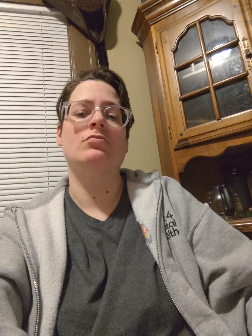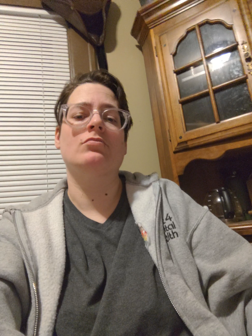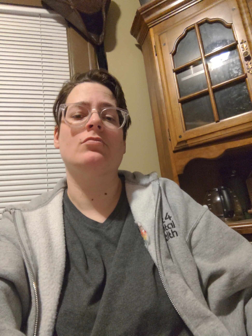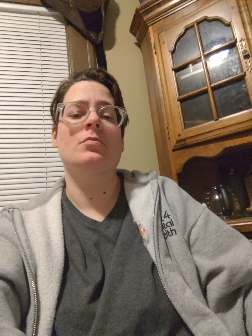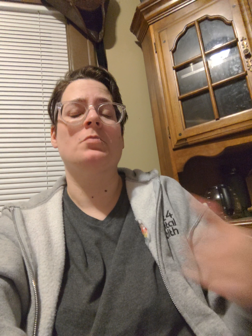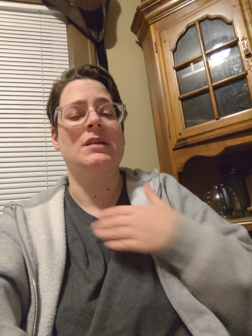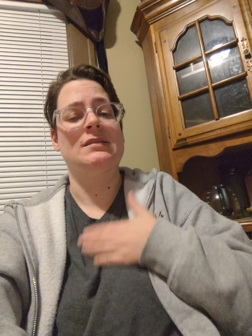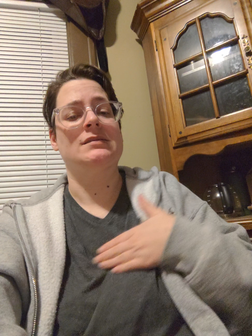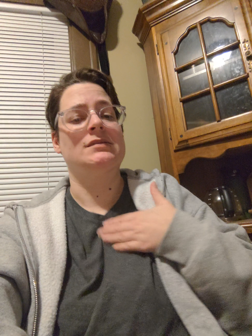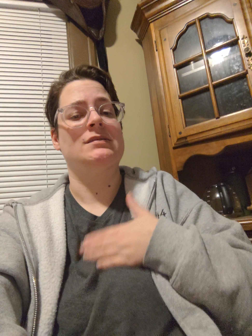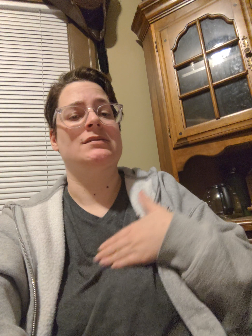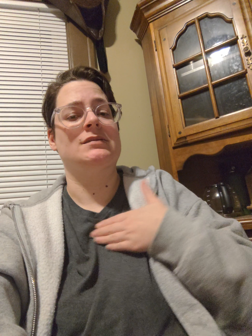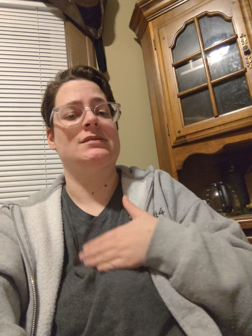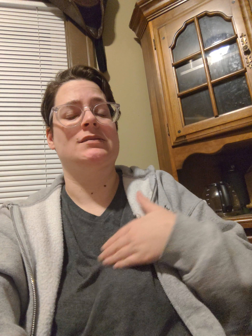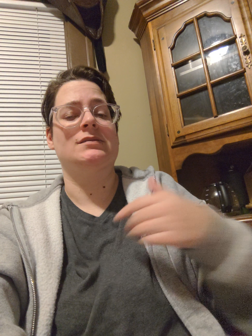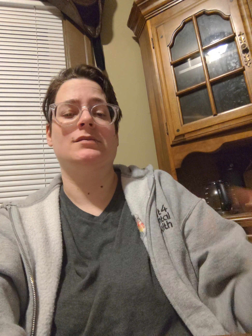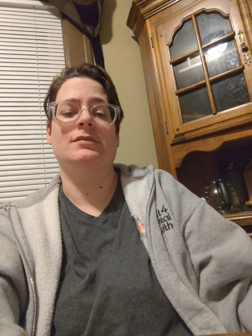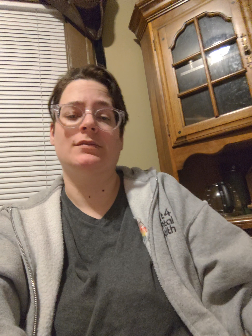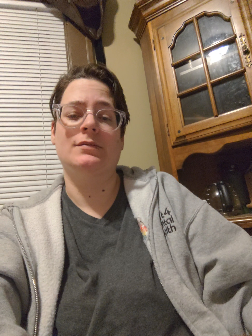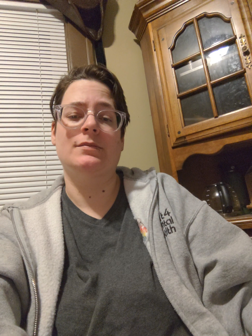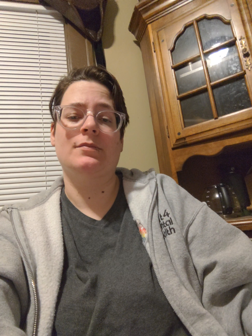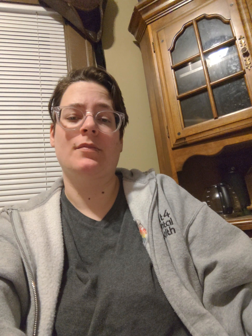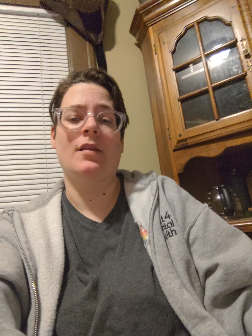please